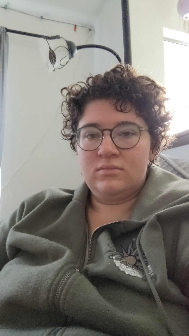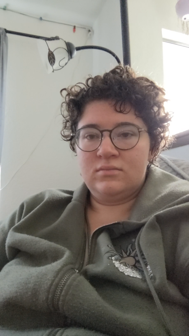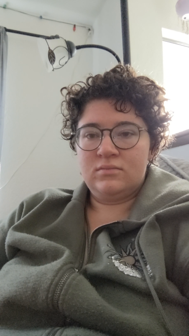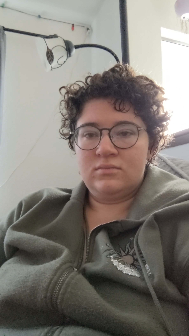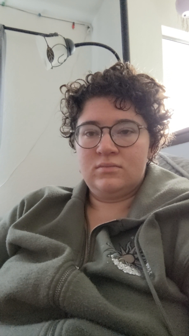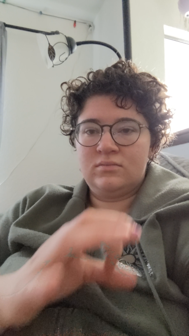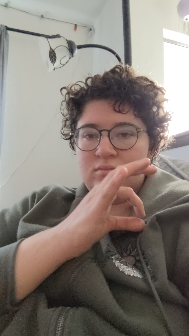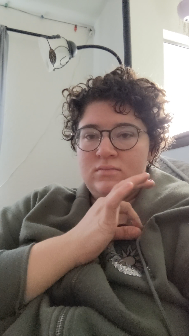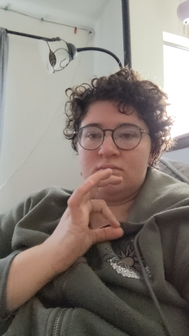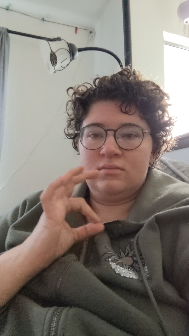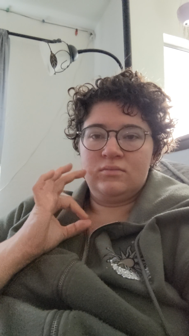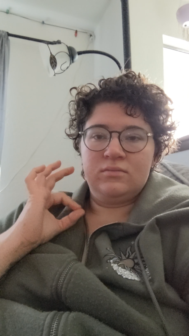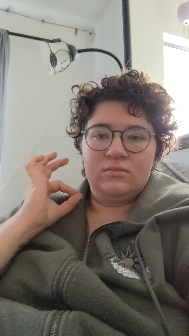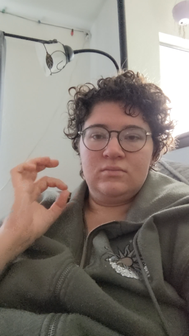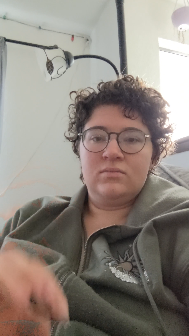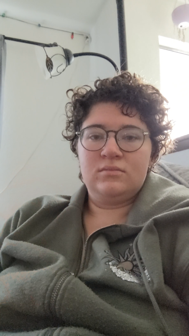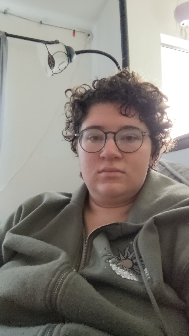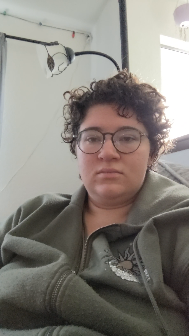beads